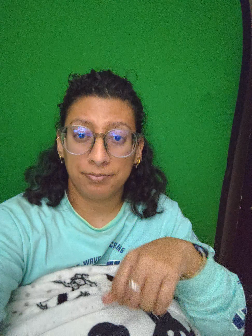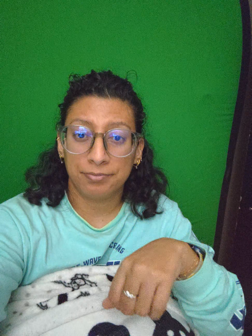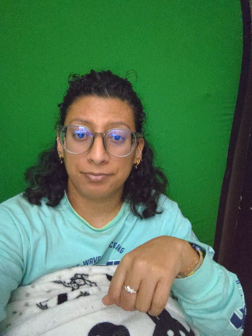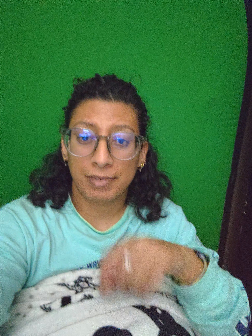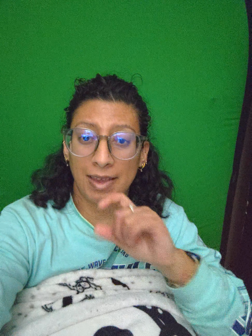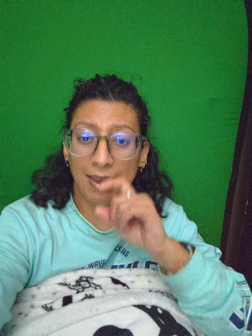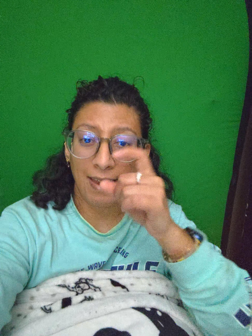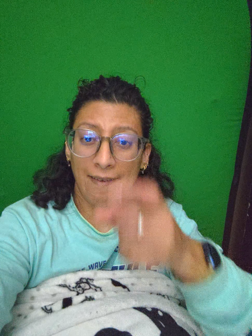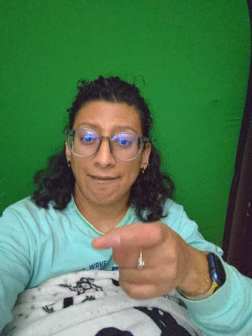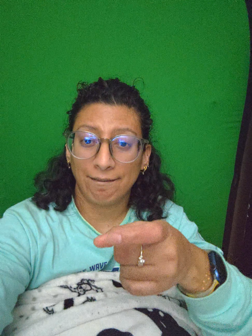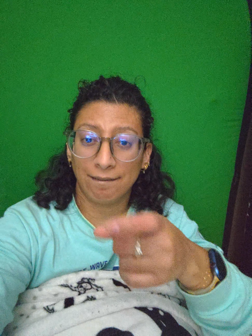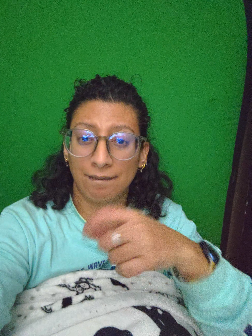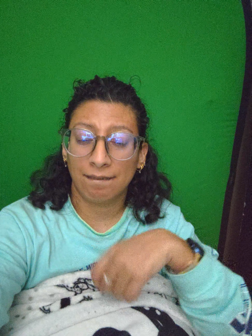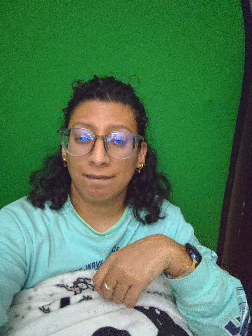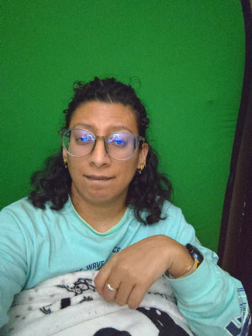give